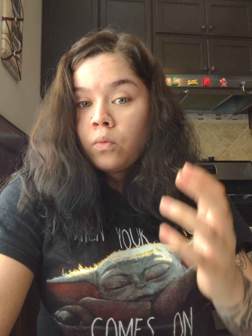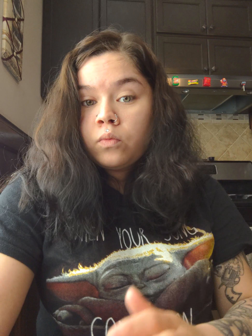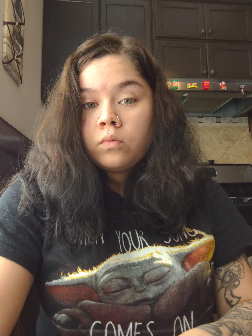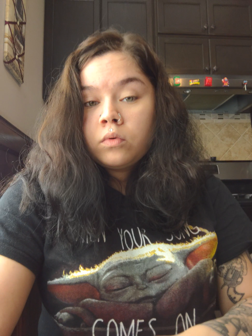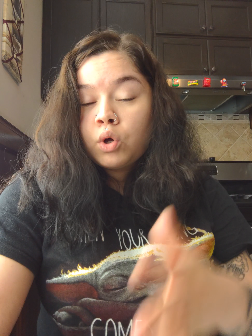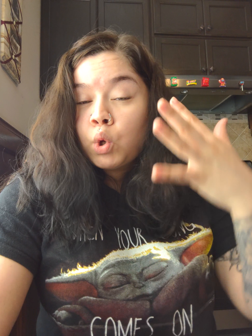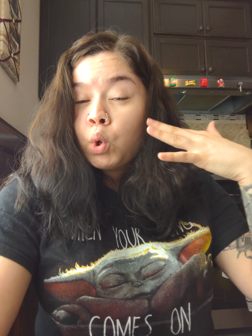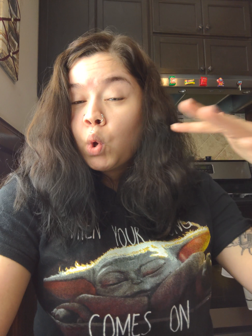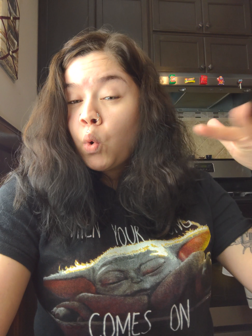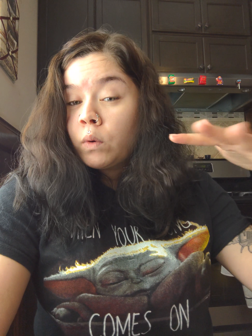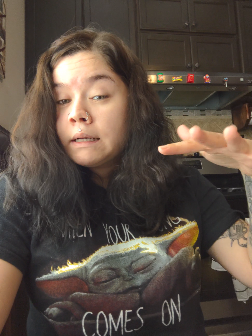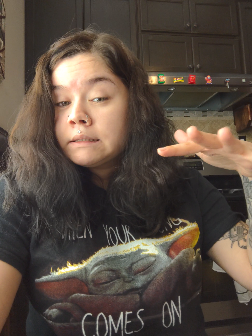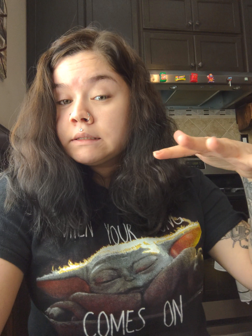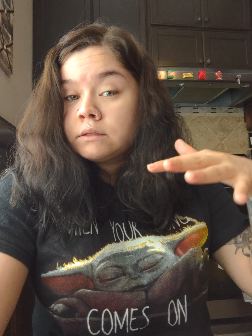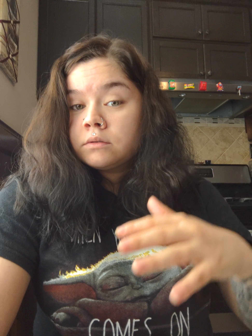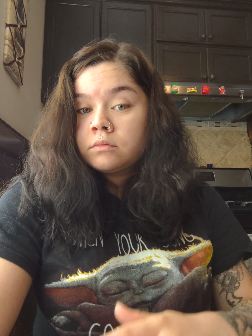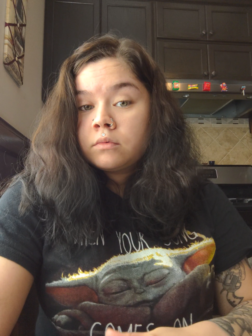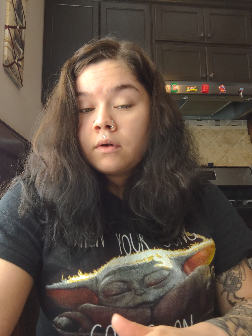noisy